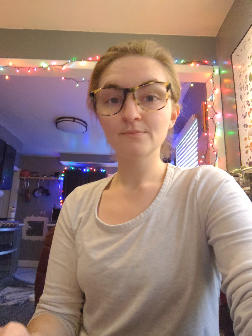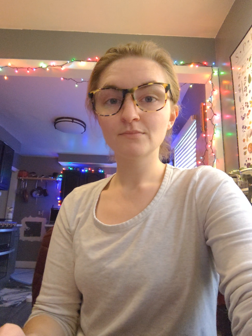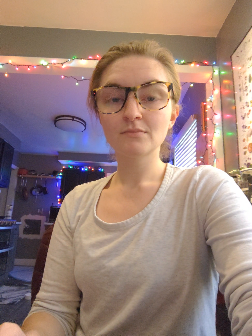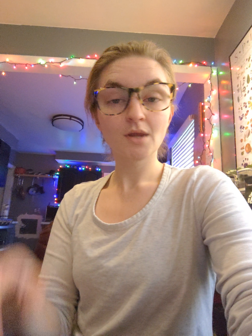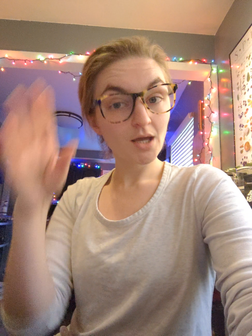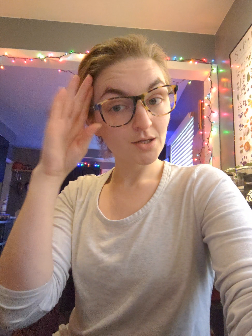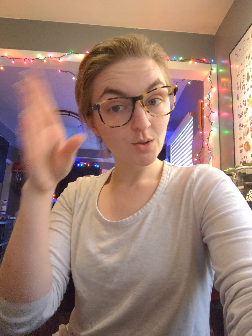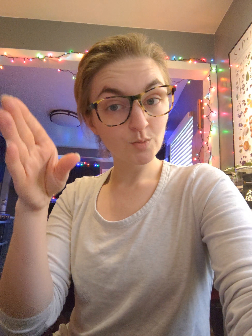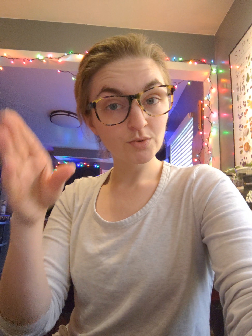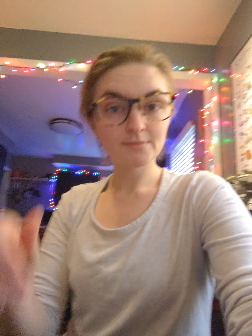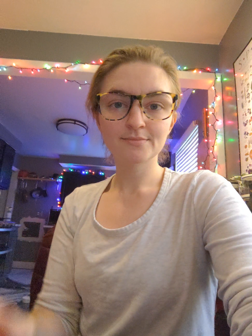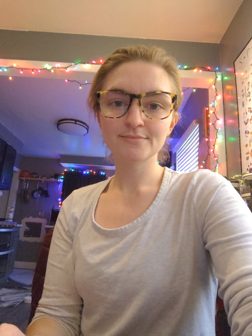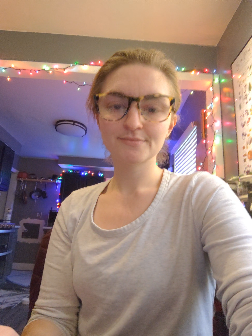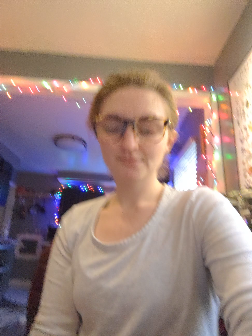hello